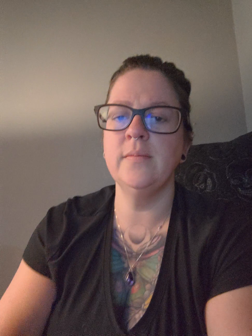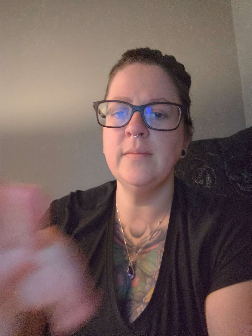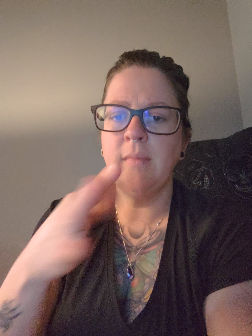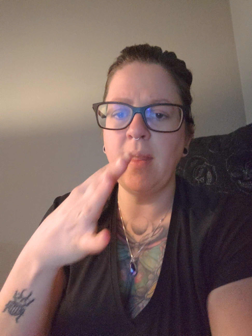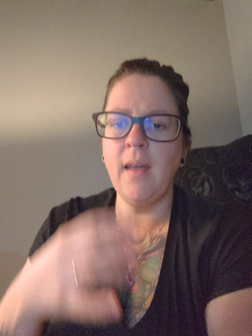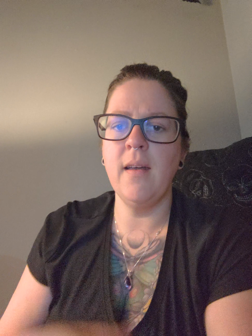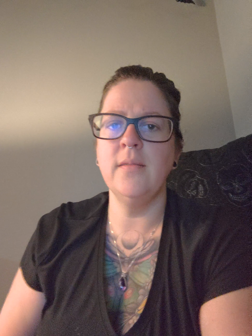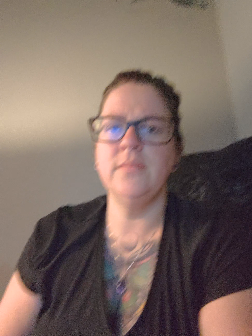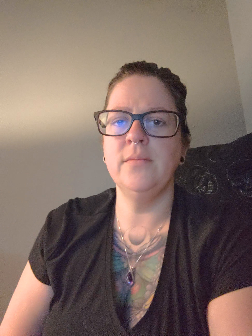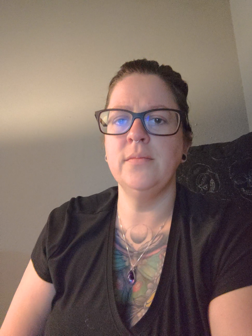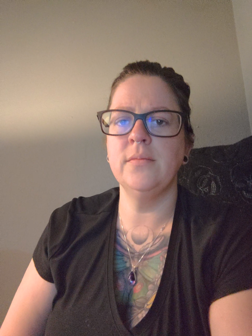snack